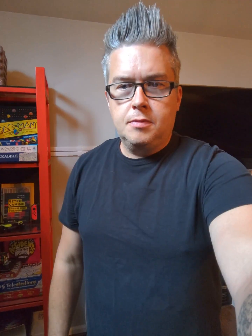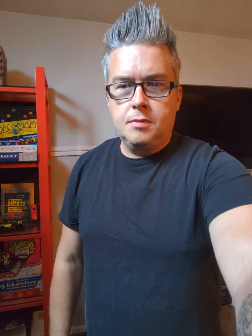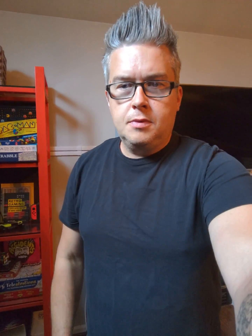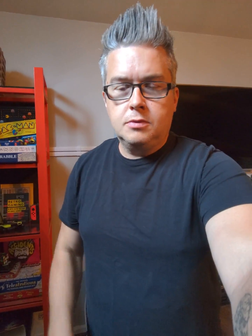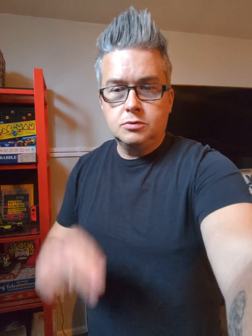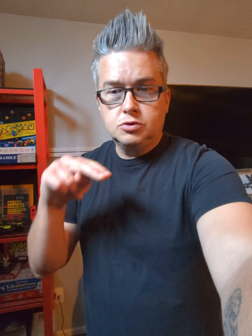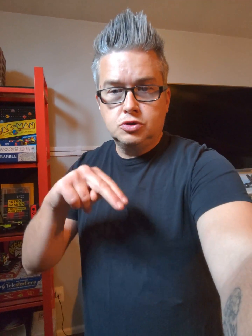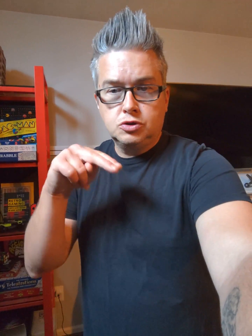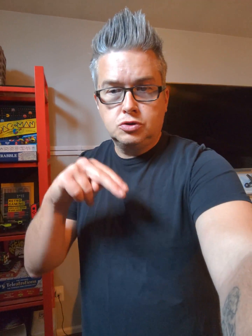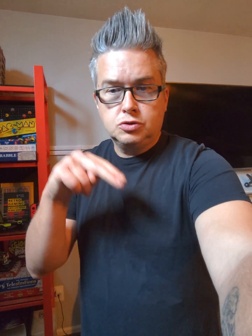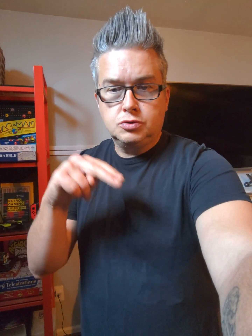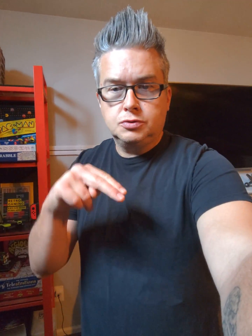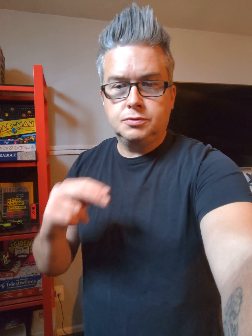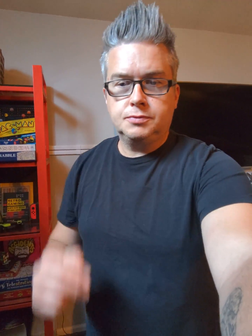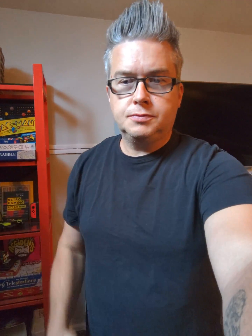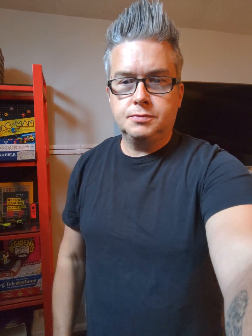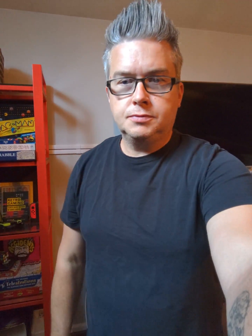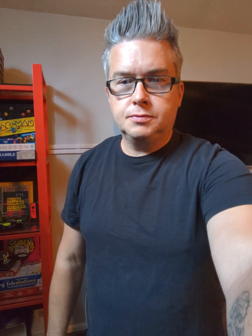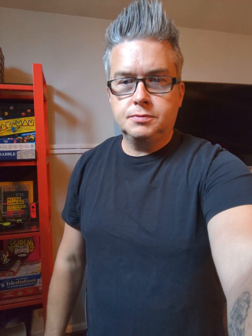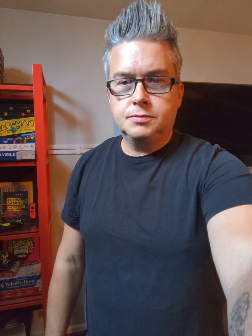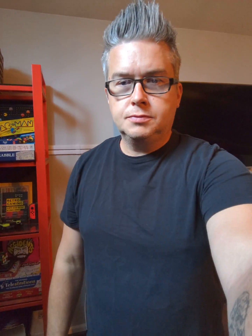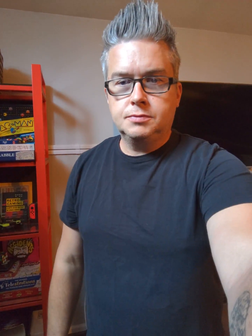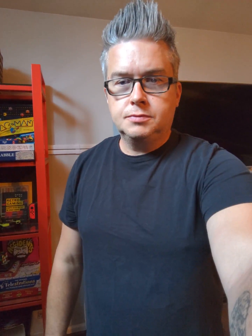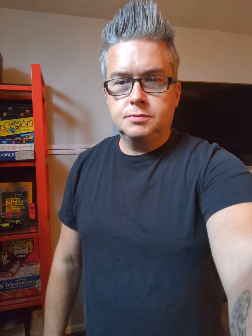nurse